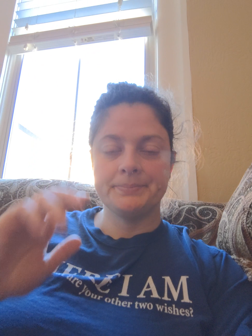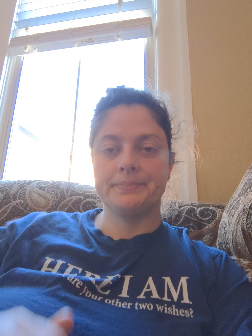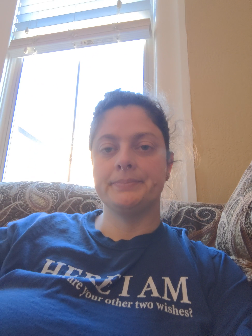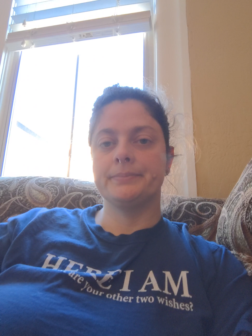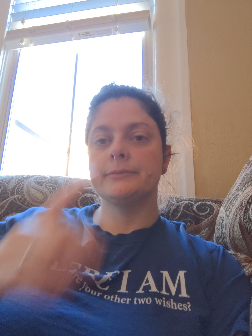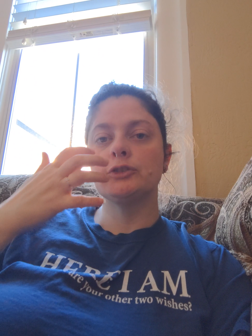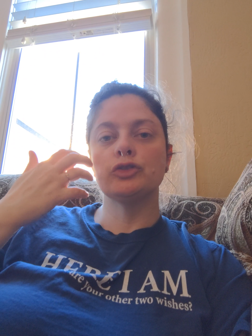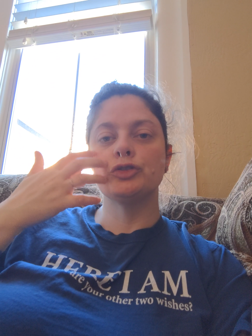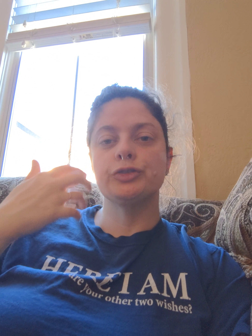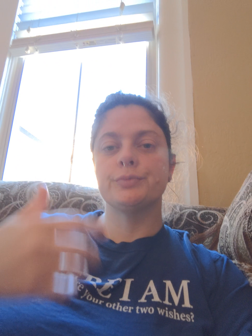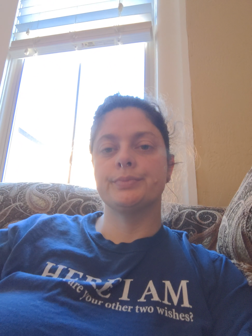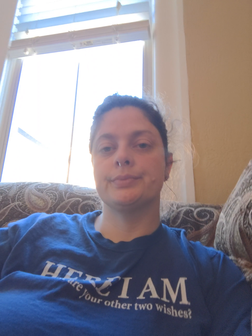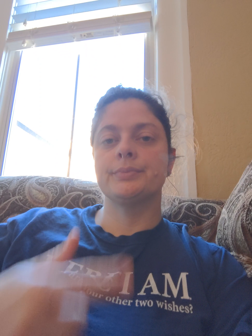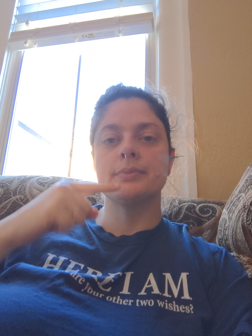tiger